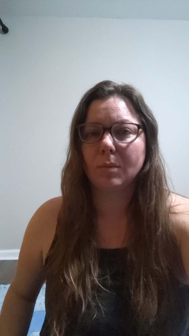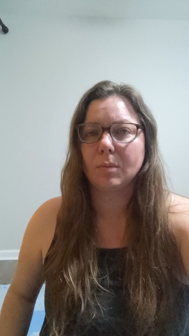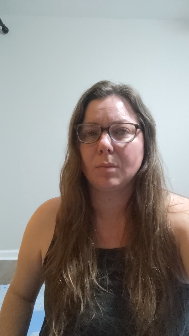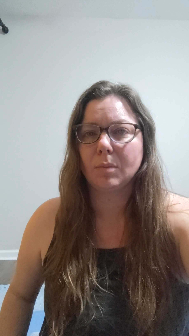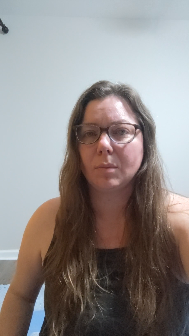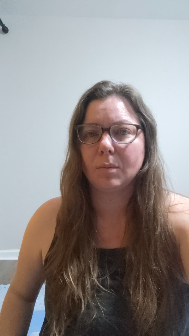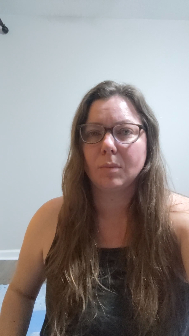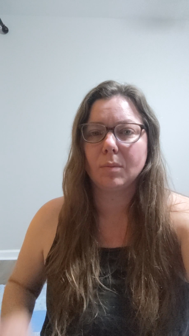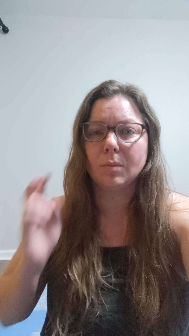hard